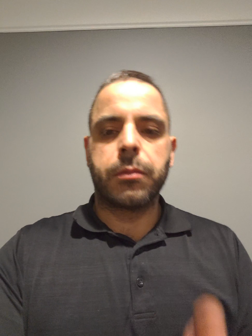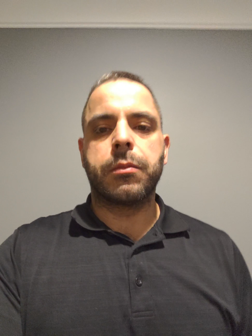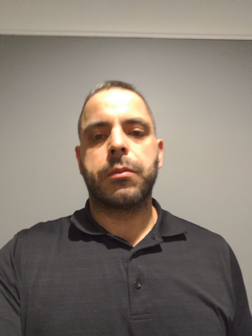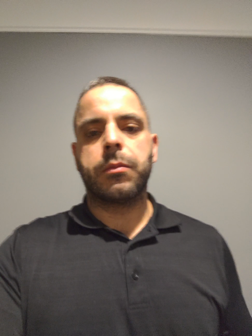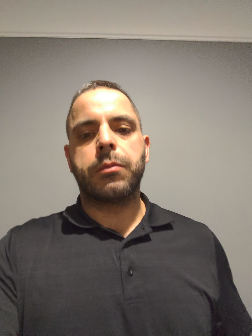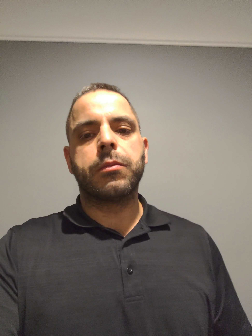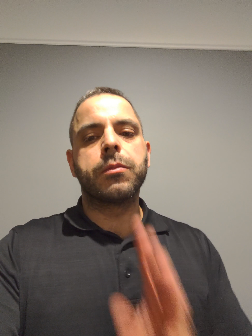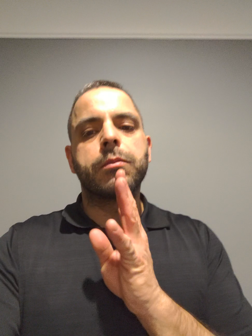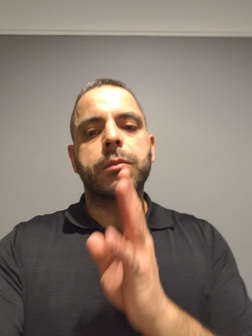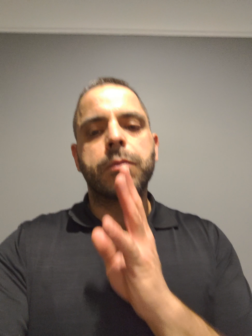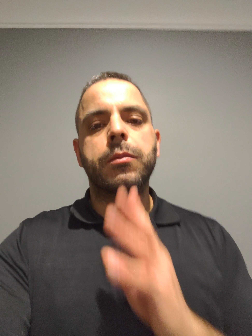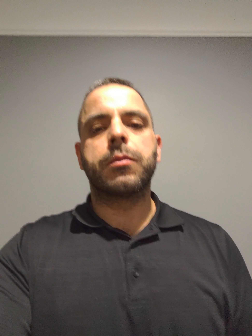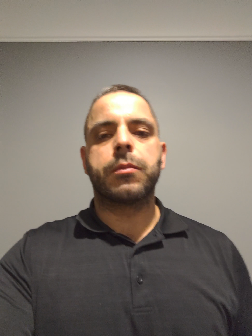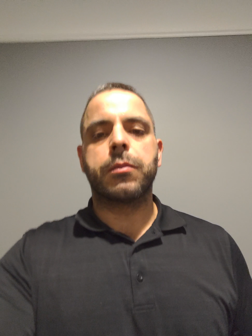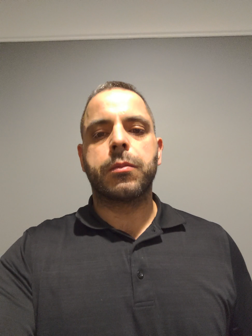talk